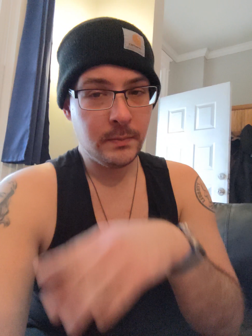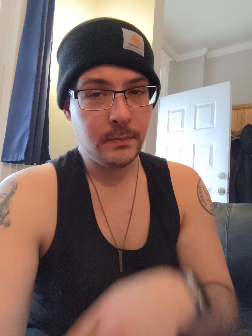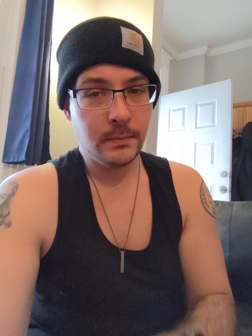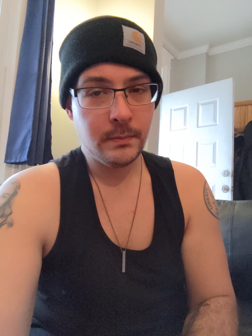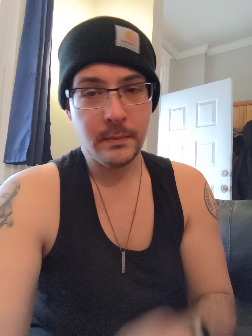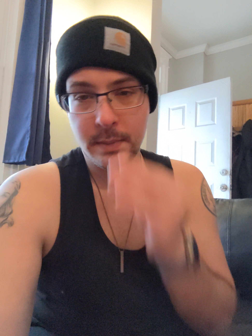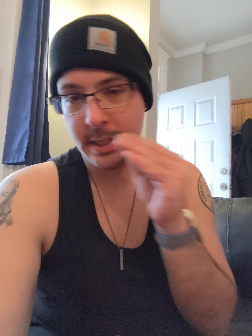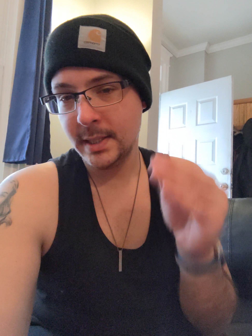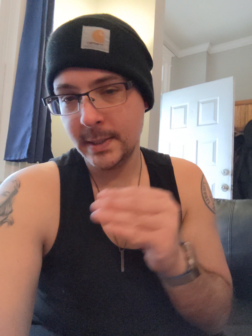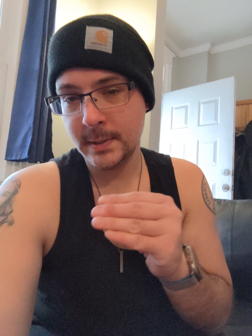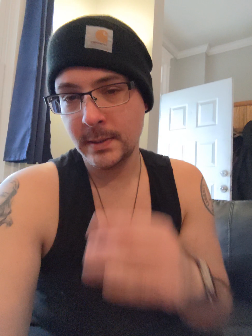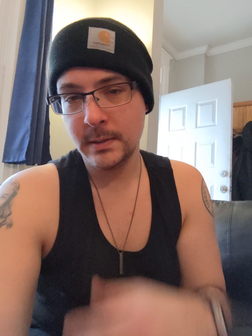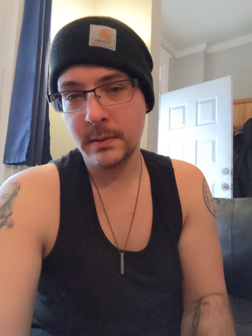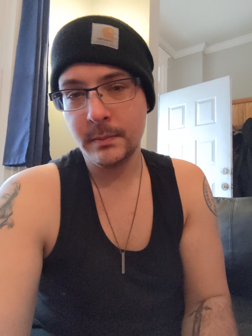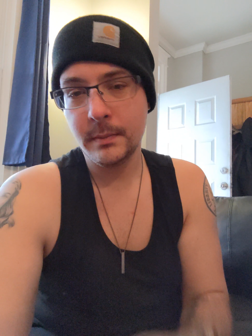kiss